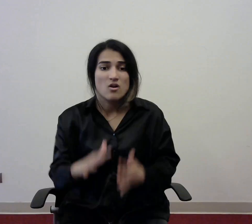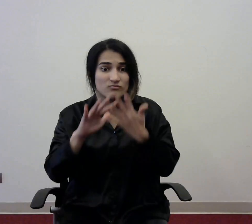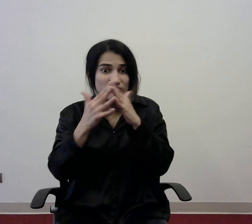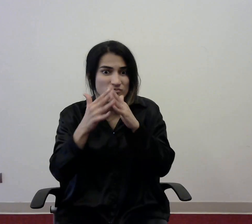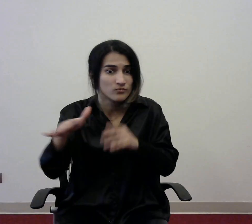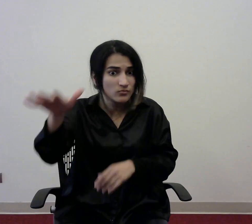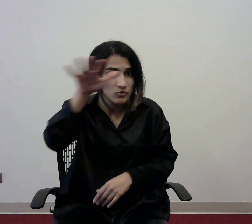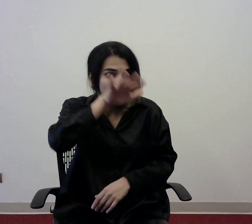rayonlarda